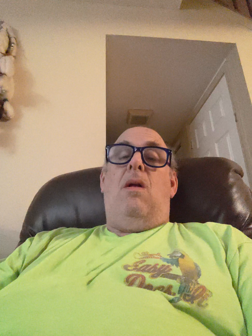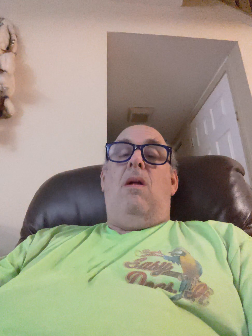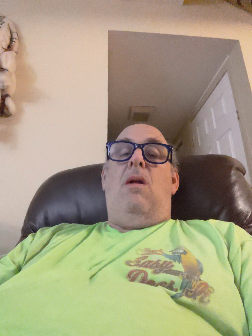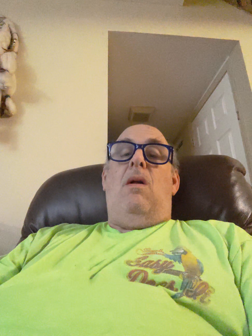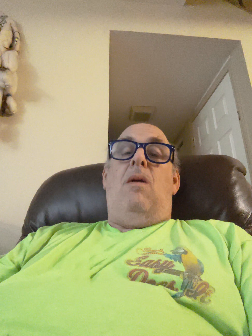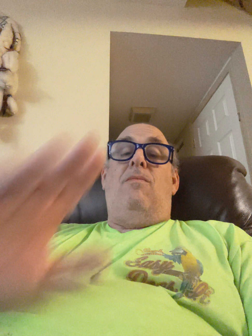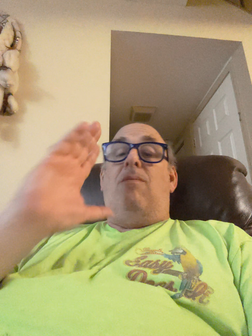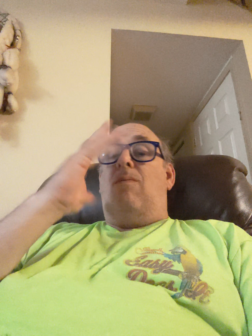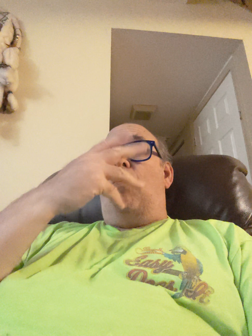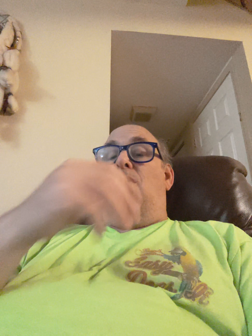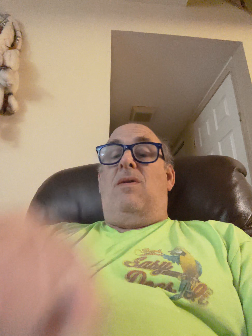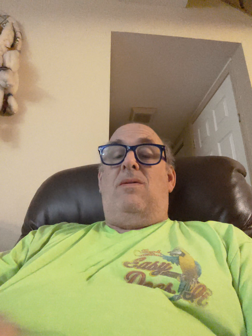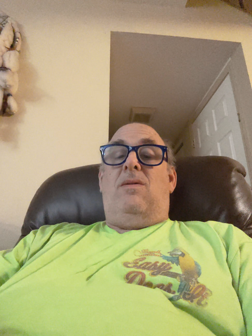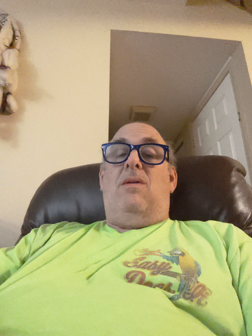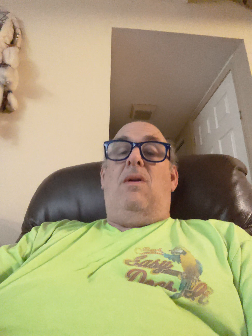pretty